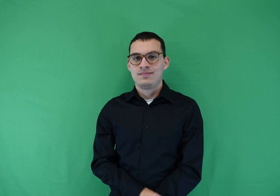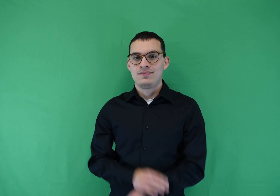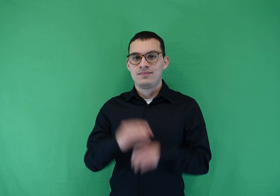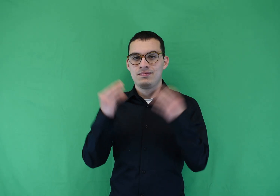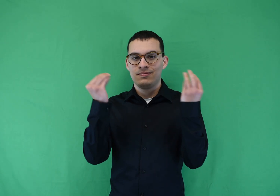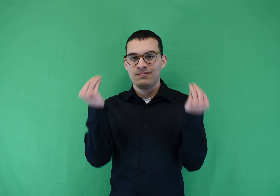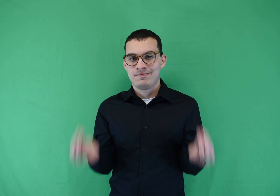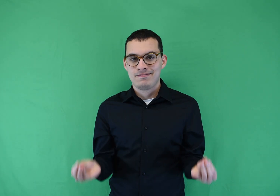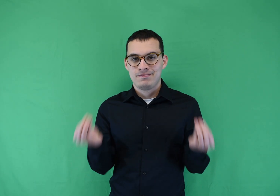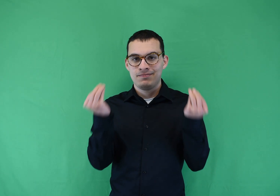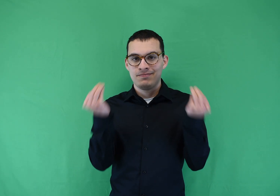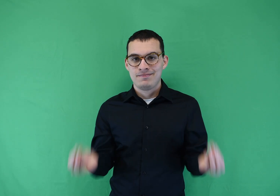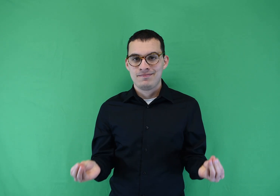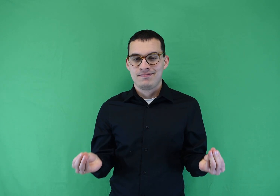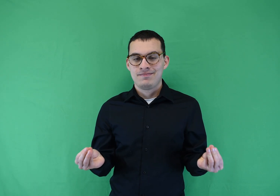mucho